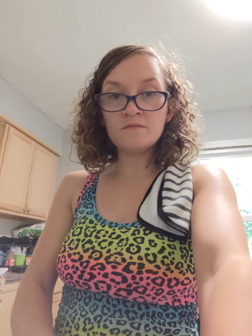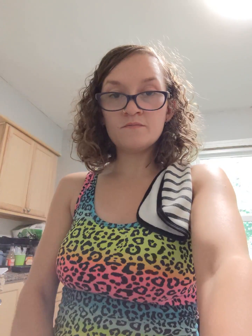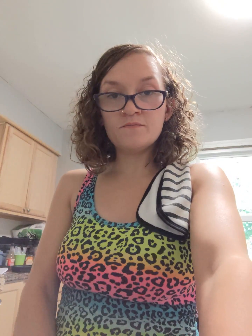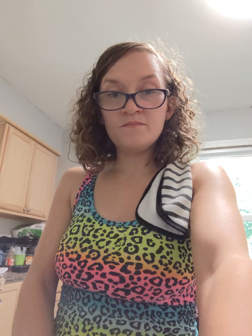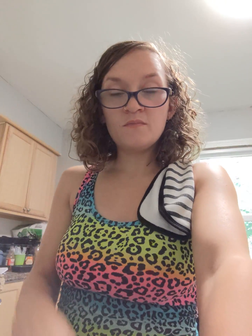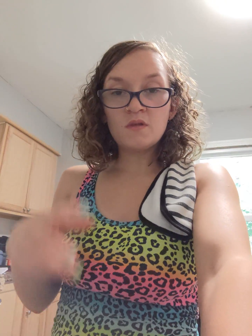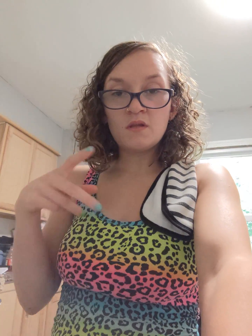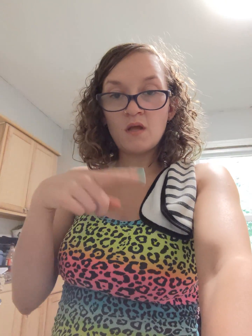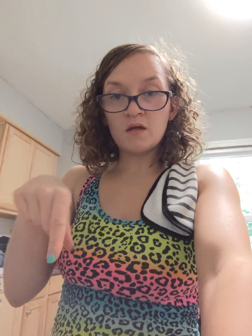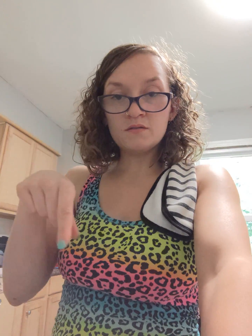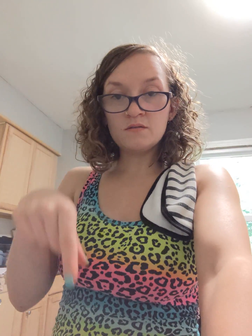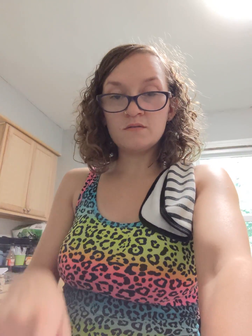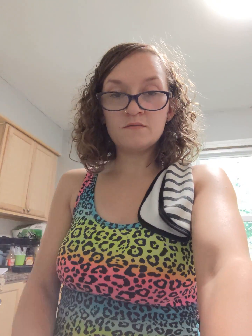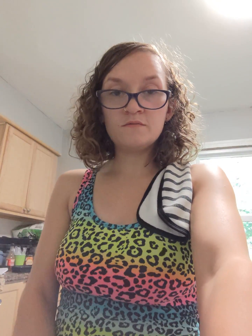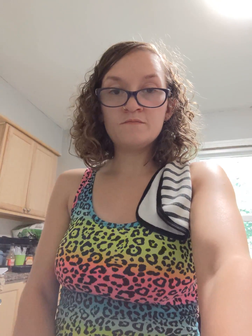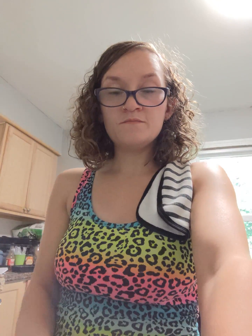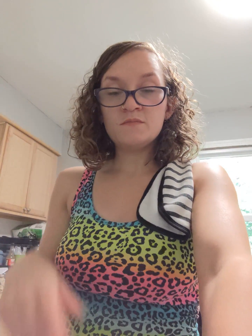cut